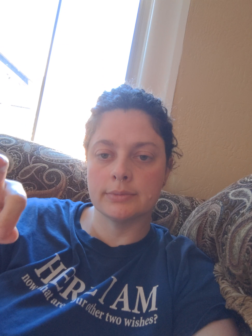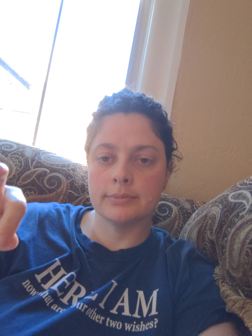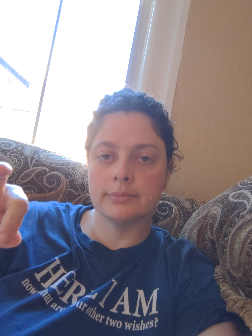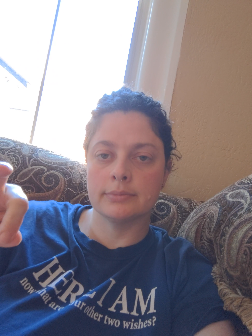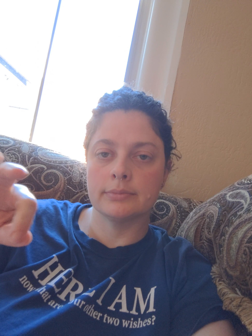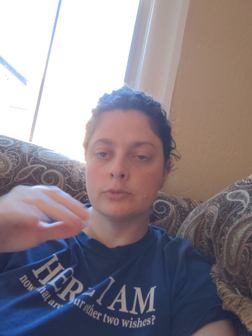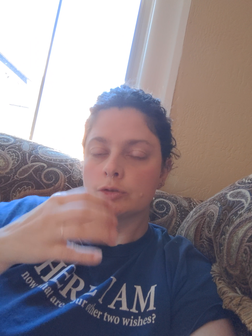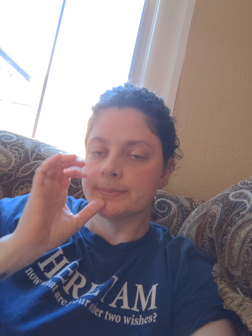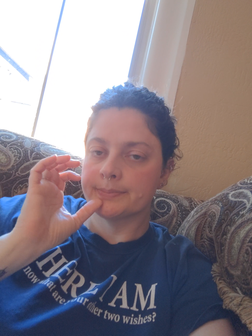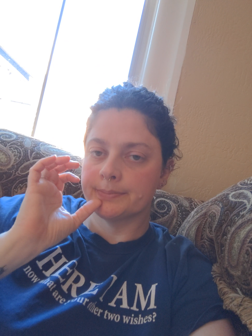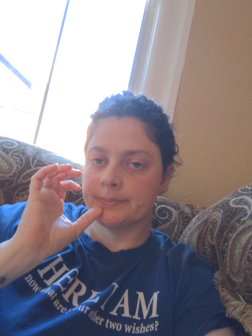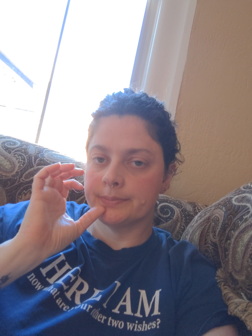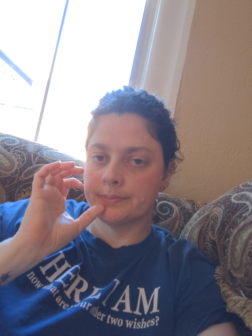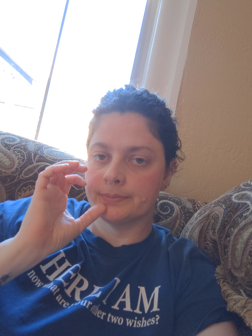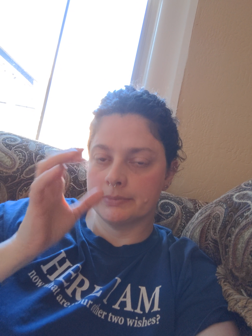drink